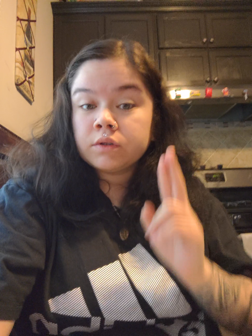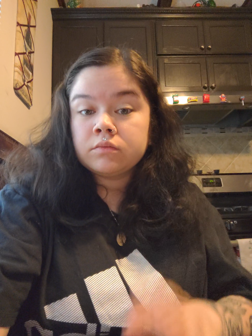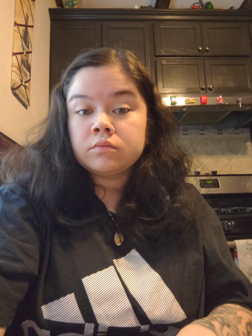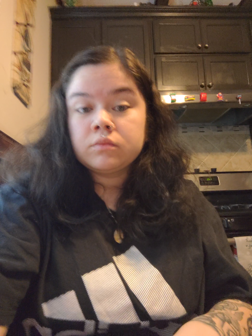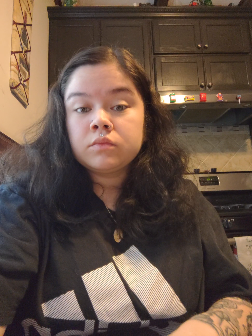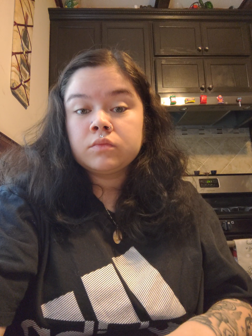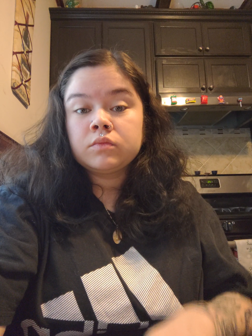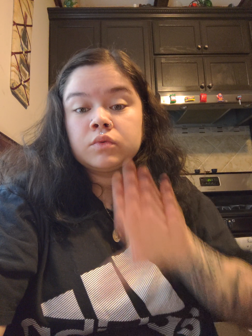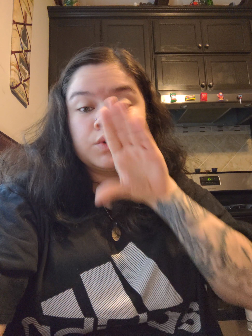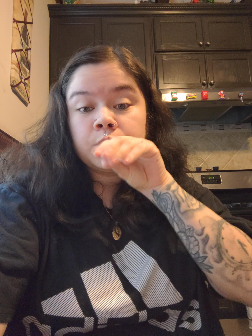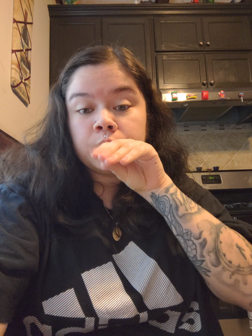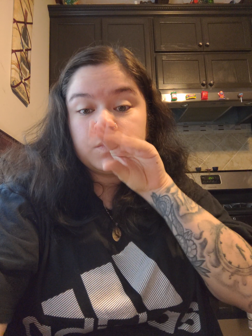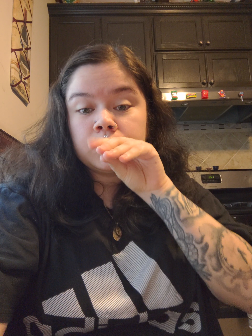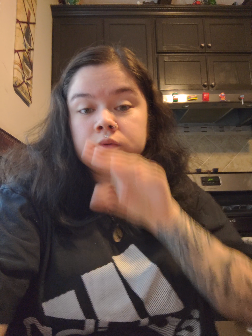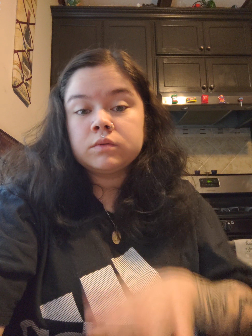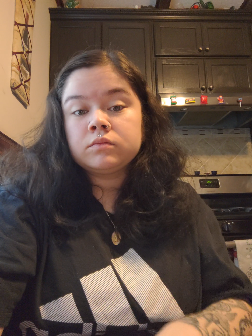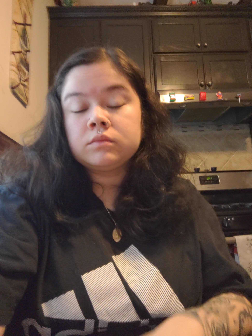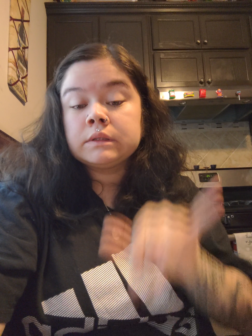goose